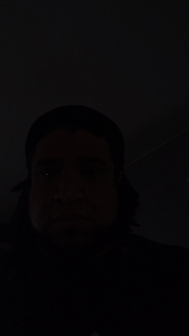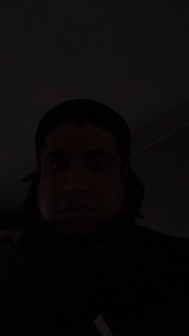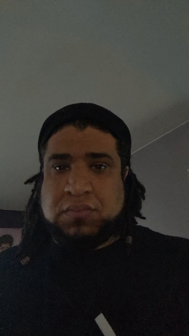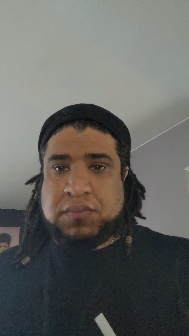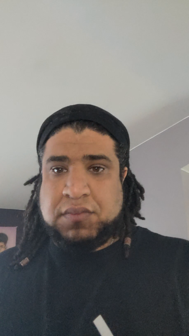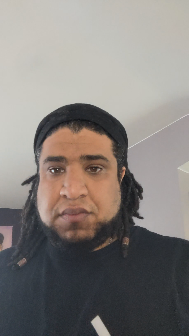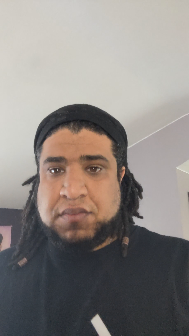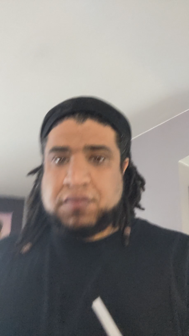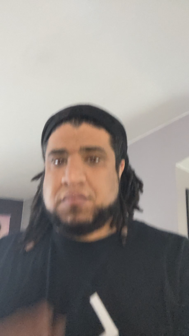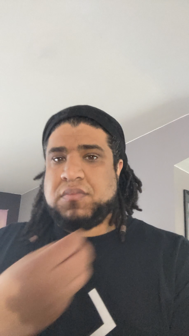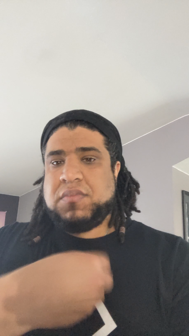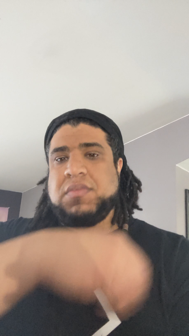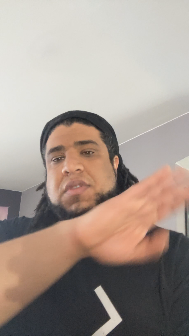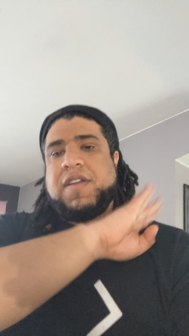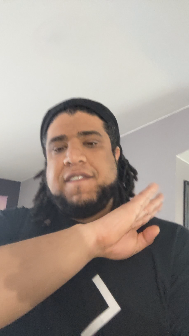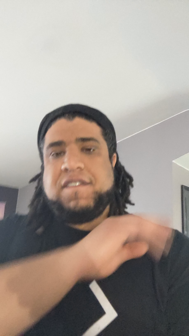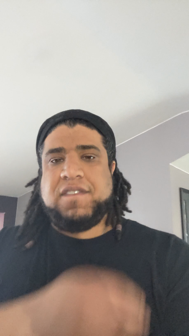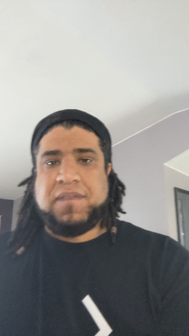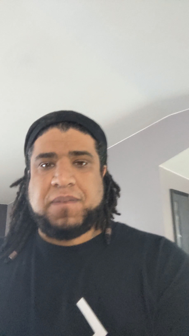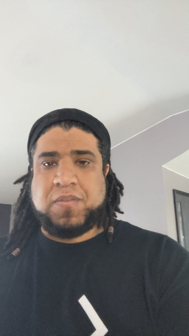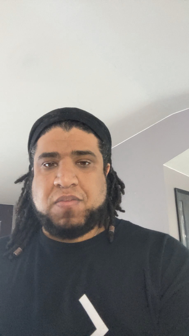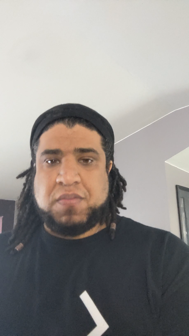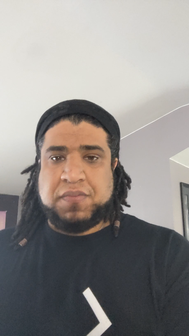scarf